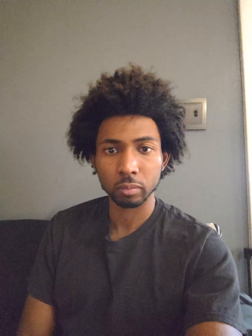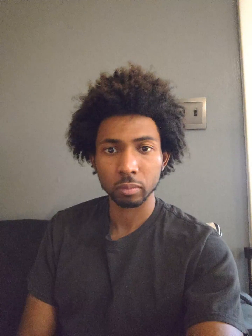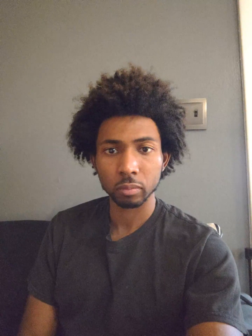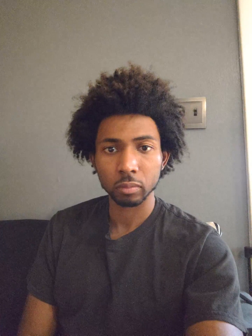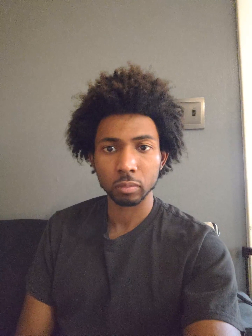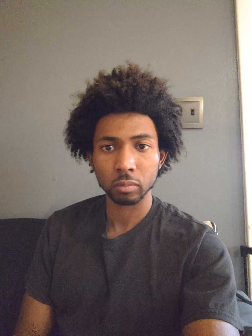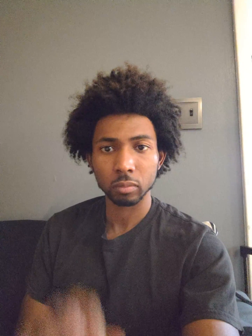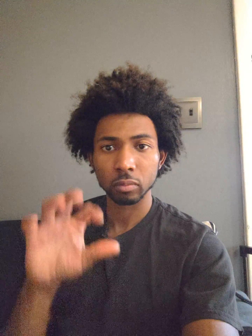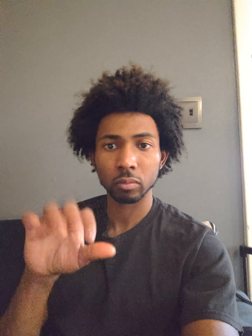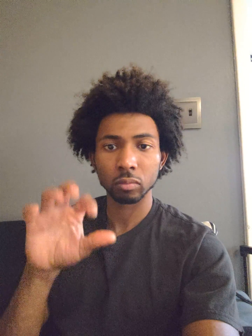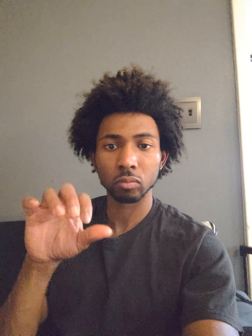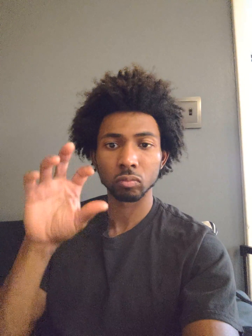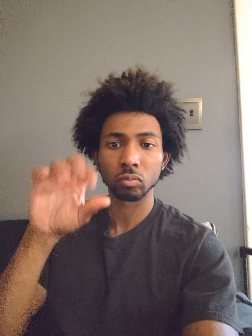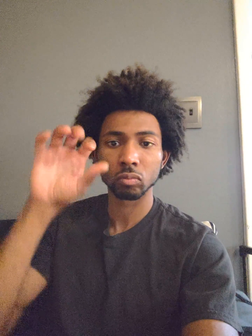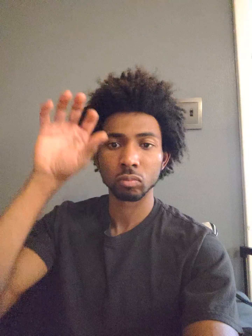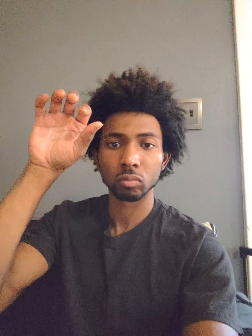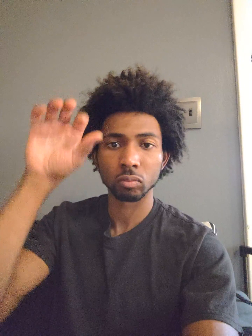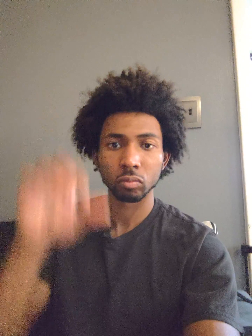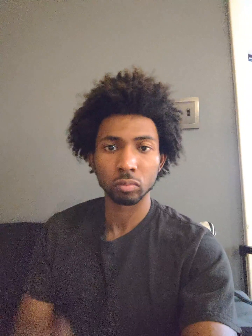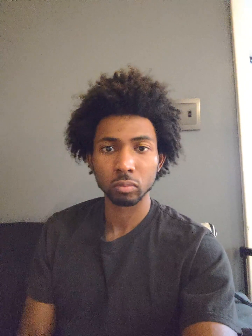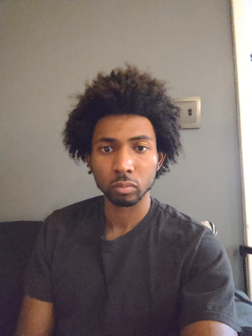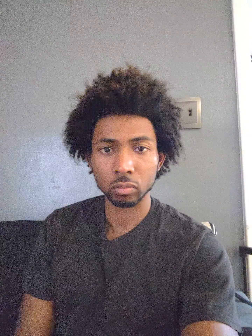climb